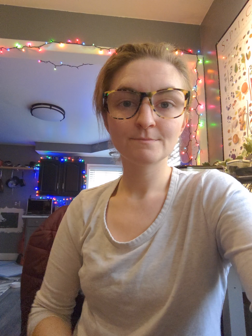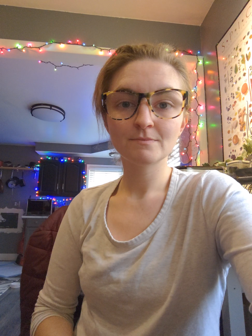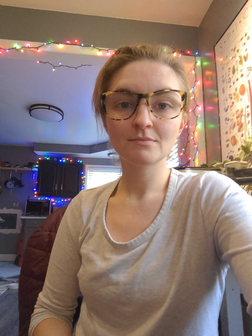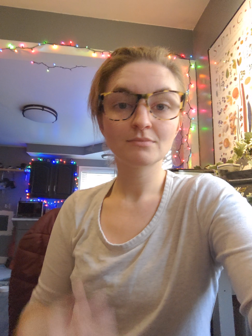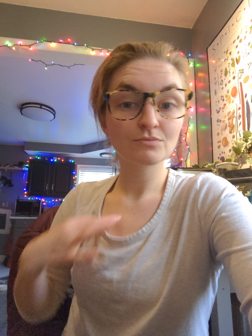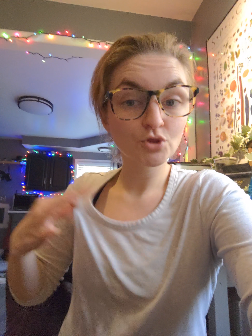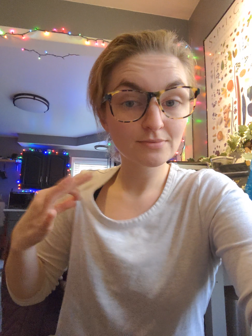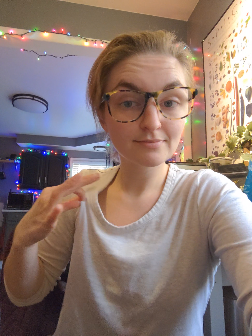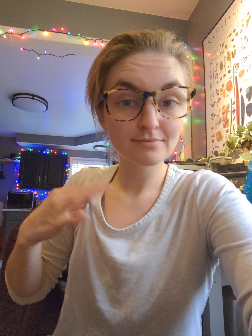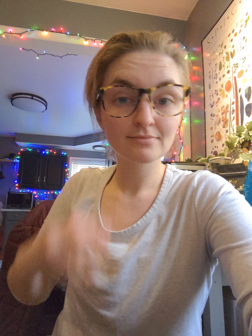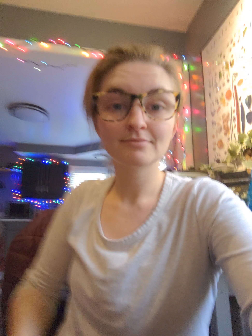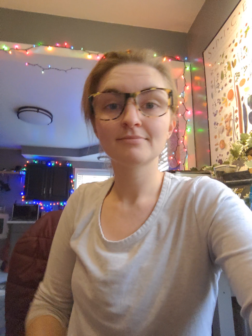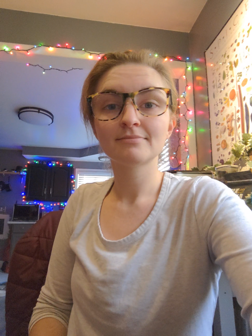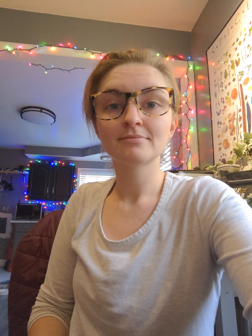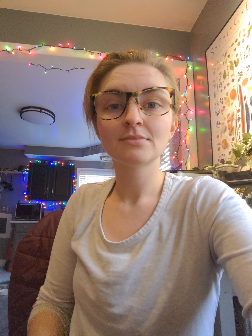shirt